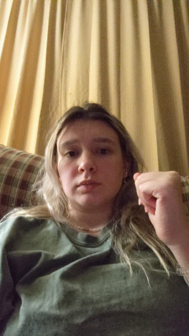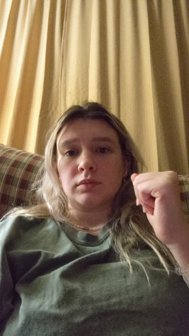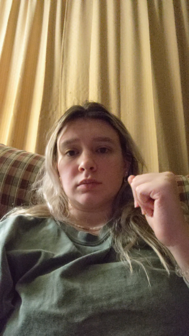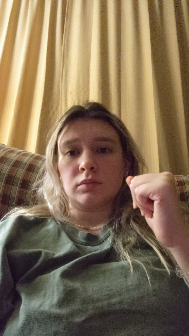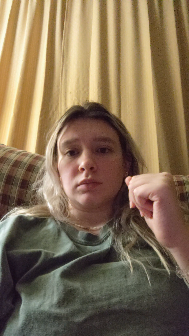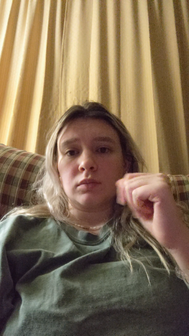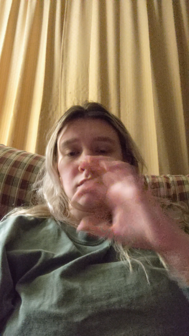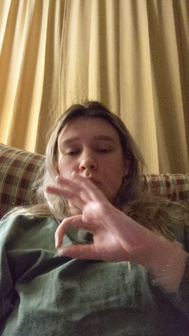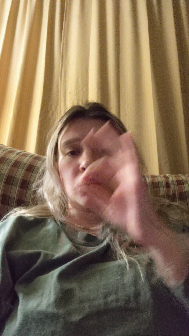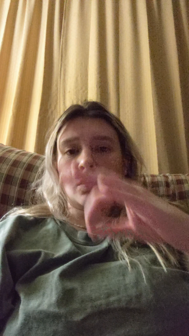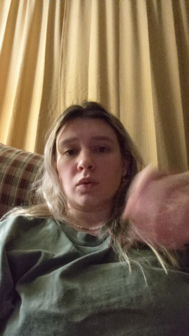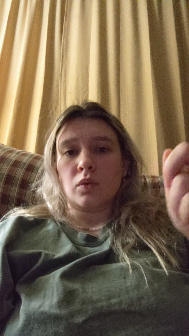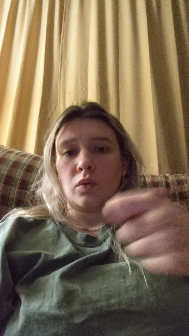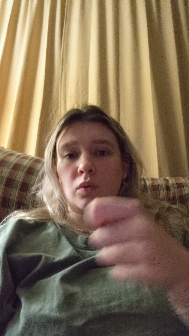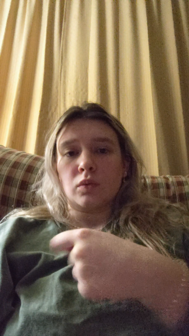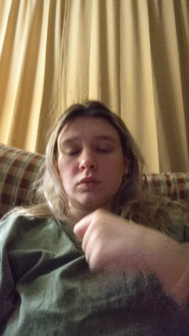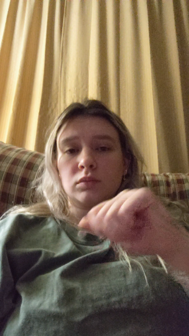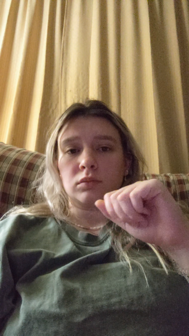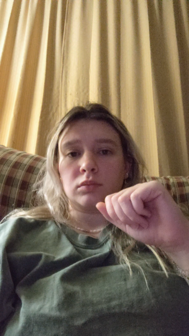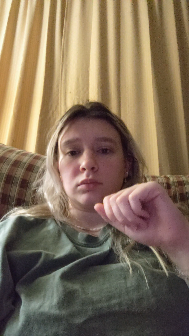hose